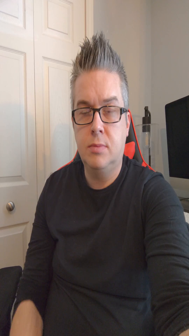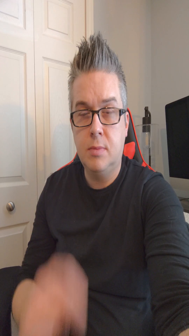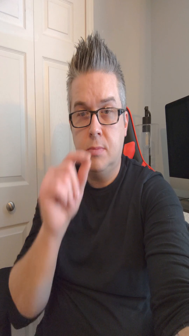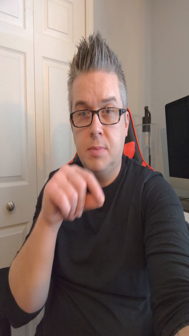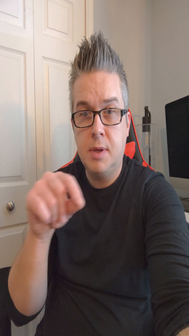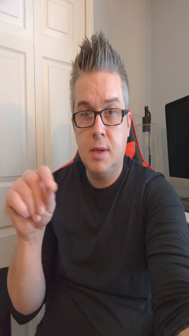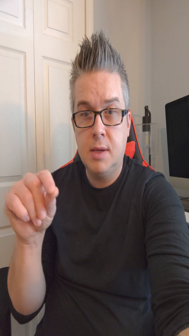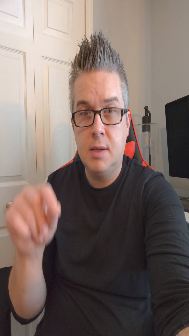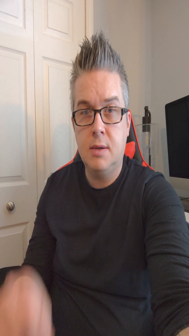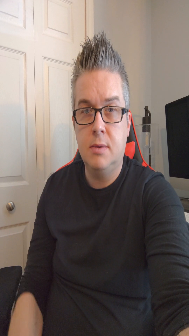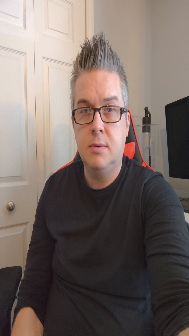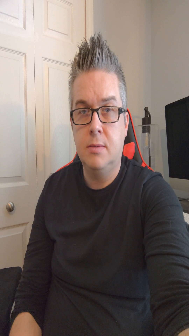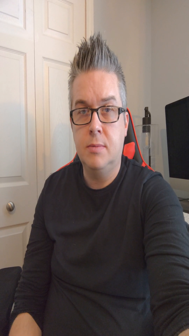pen